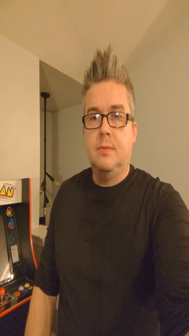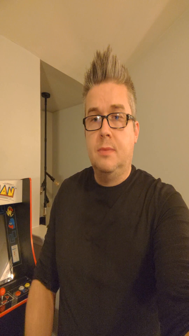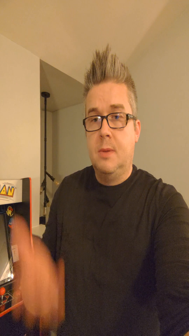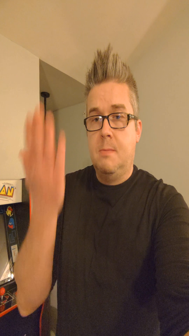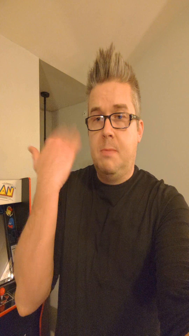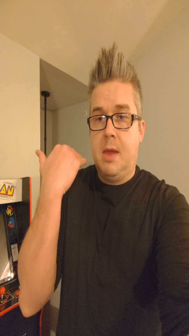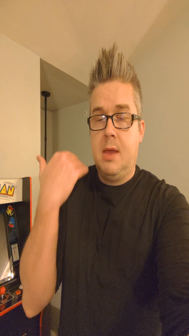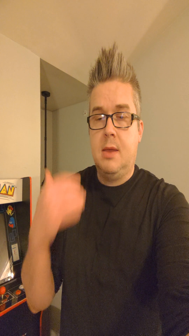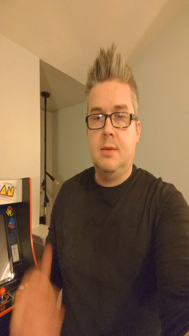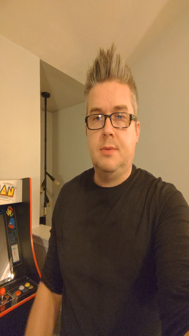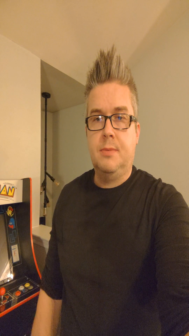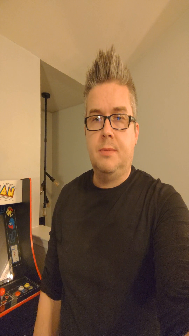before